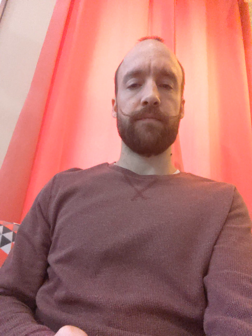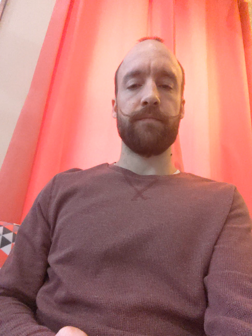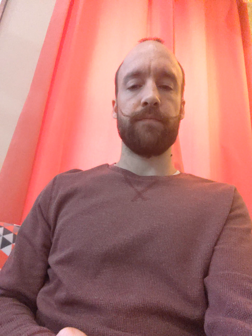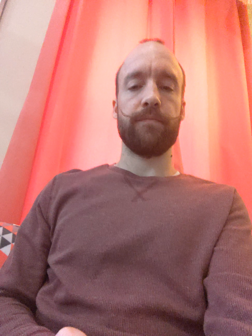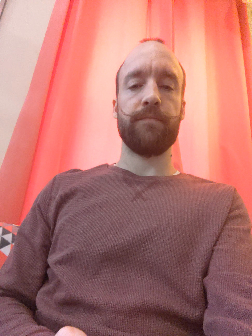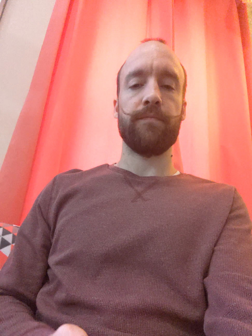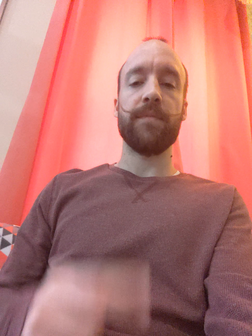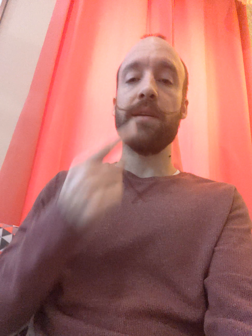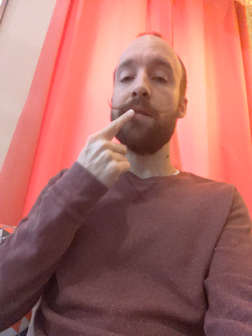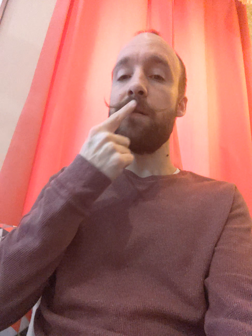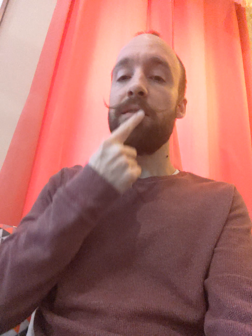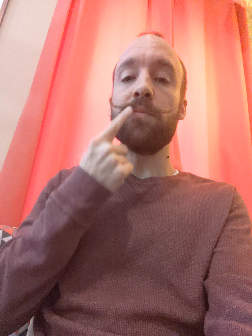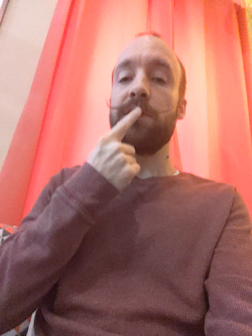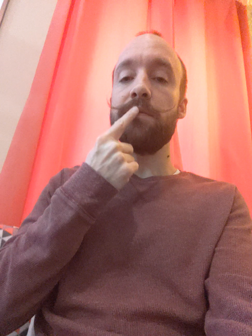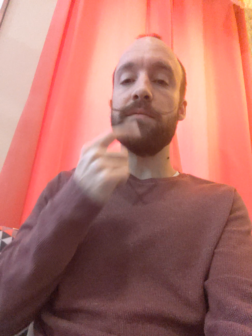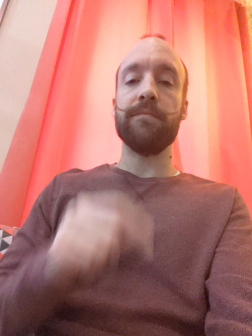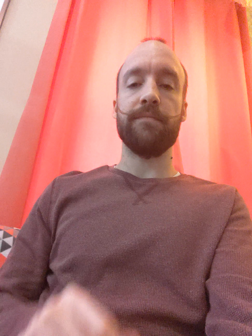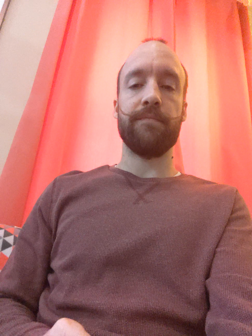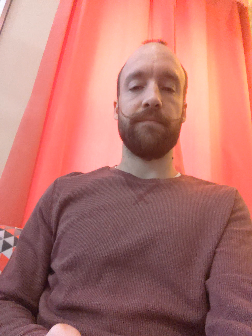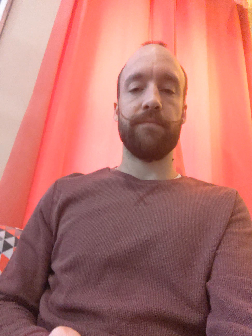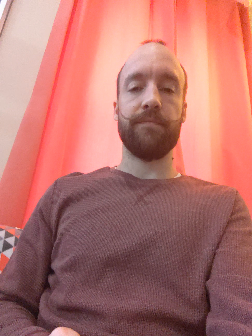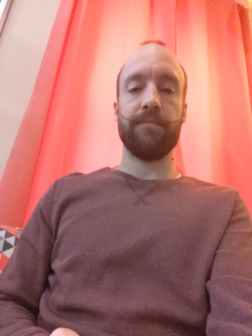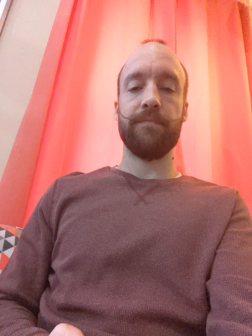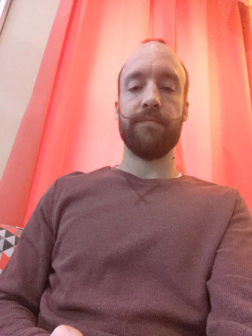lips